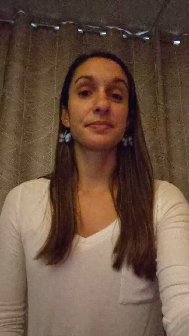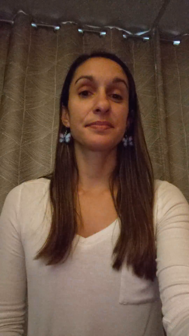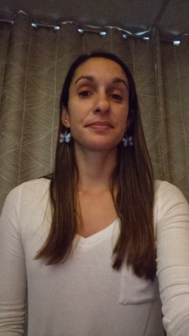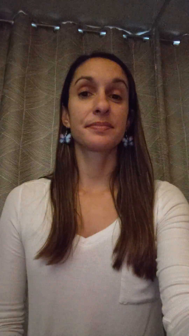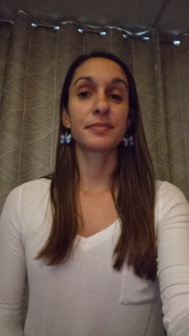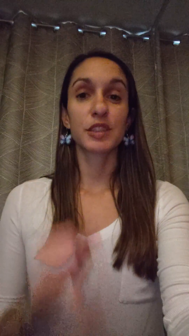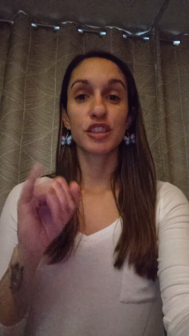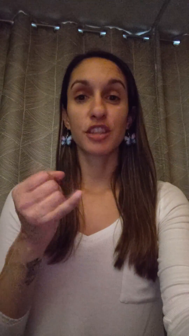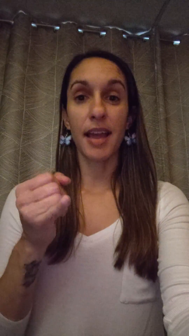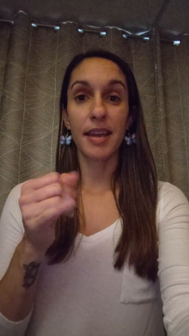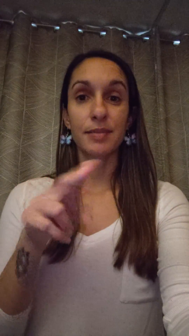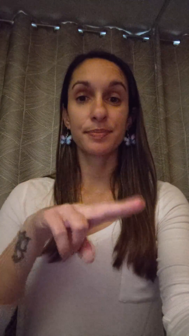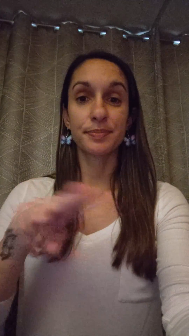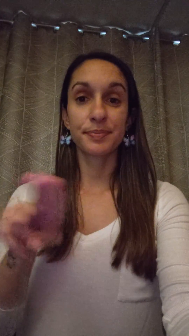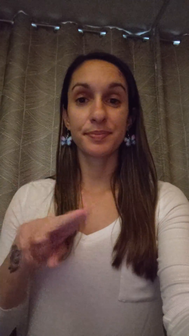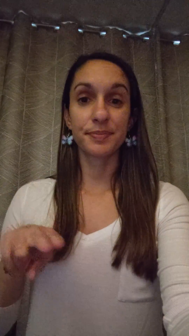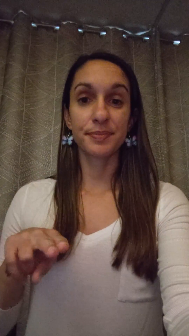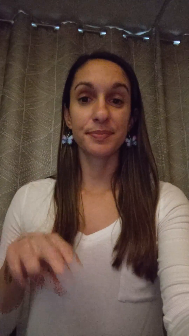jelly